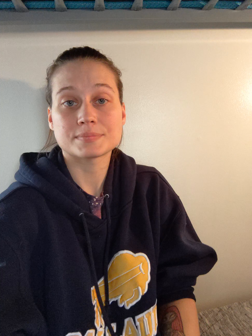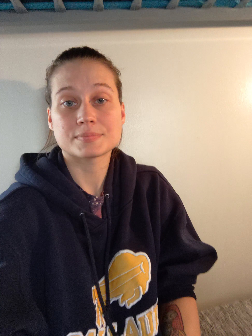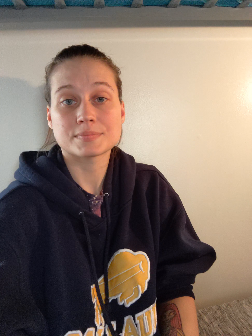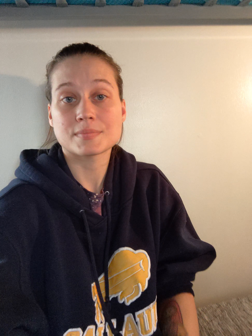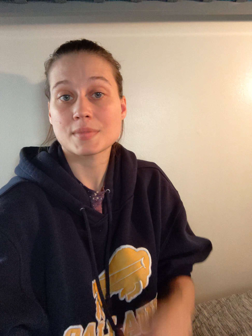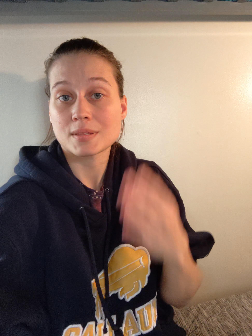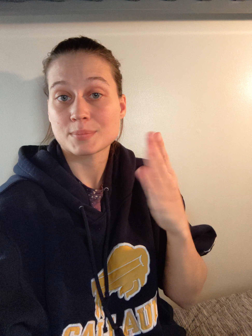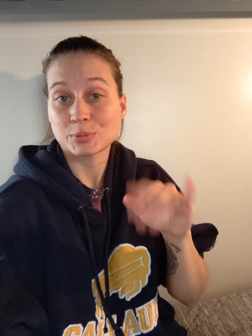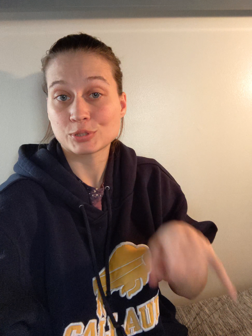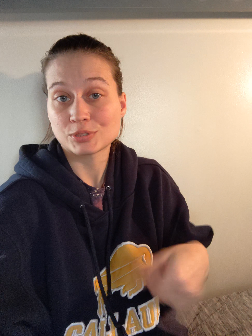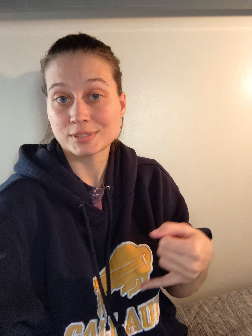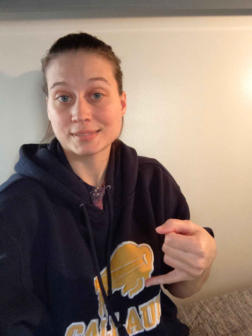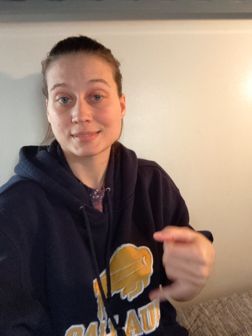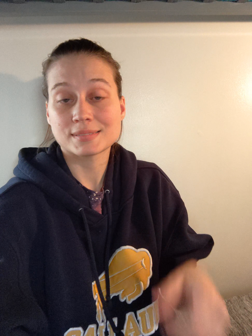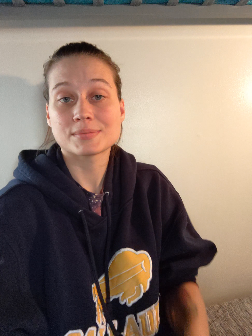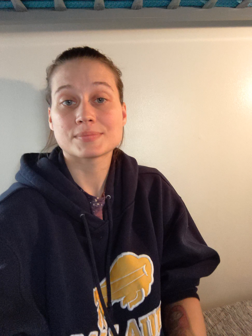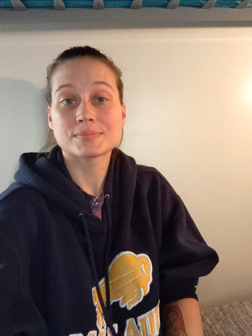jeans